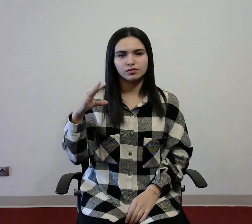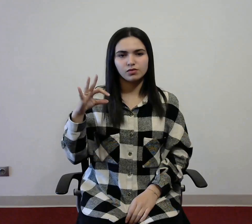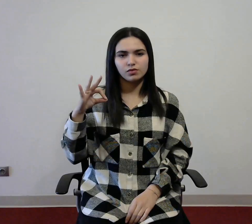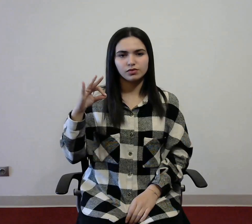O